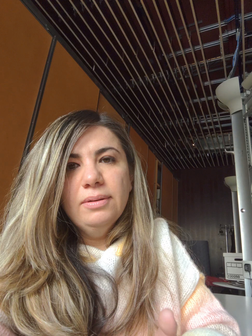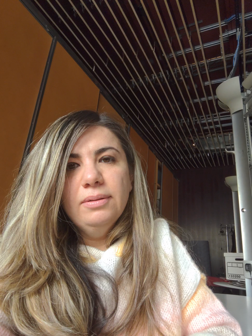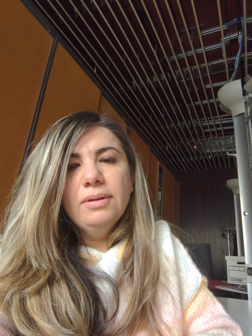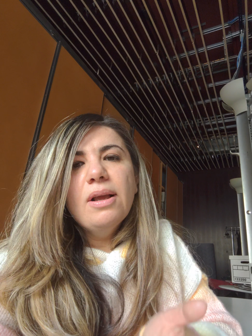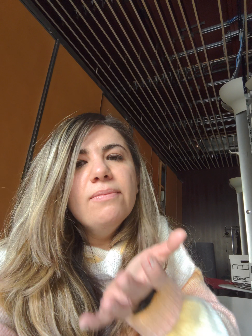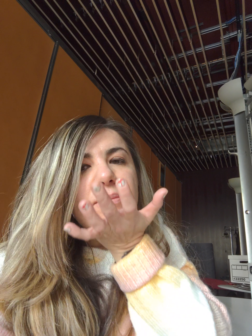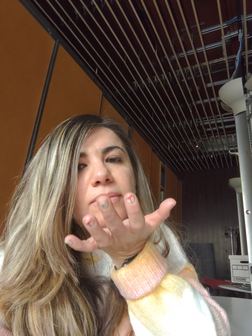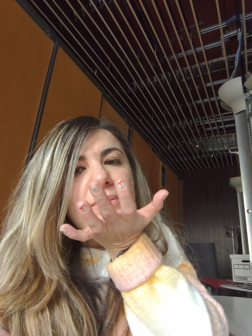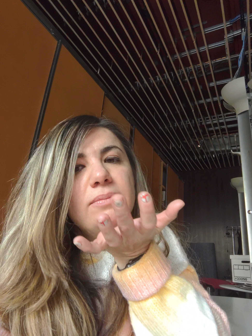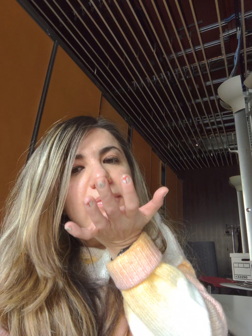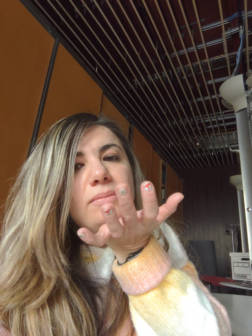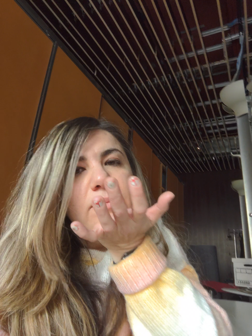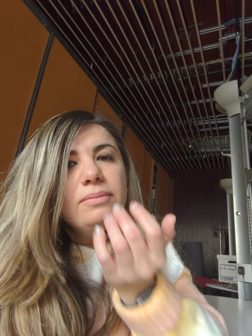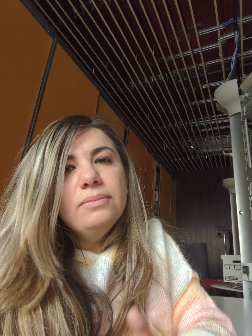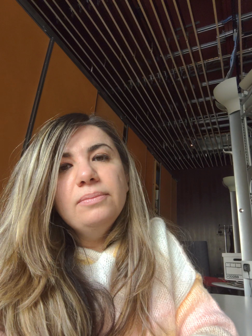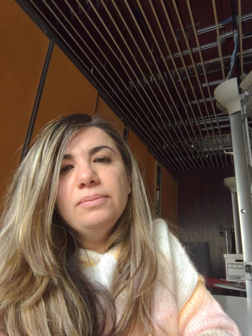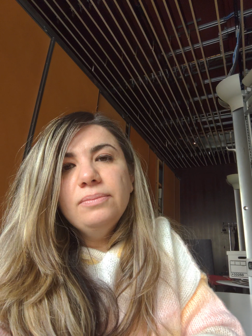grass